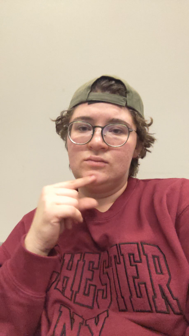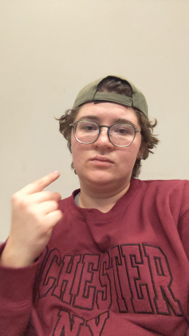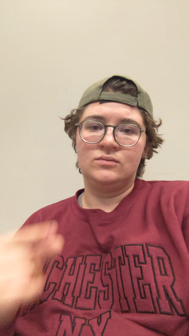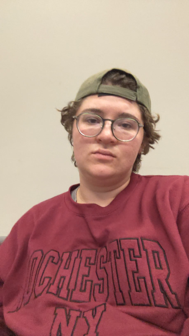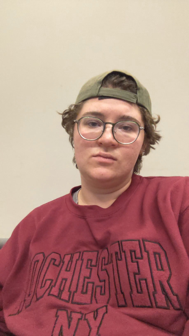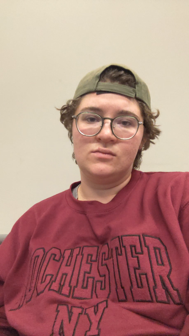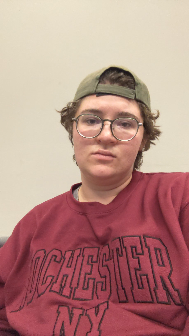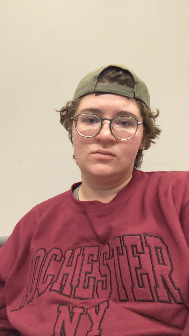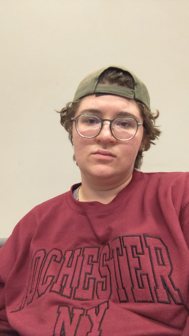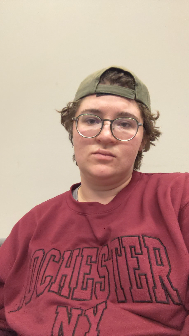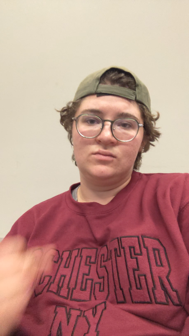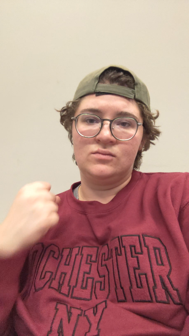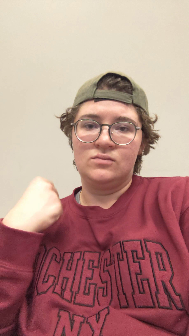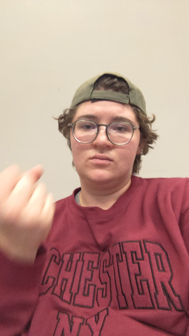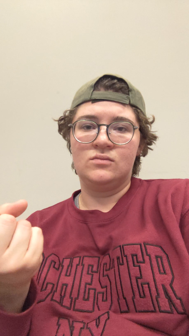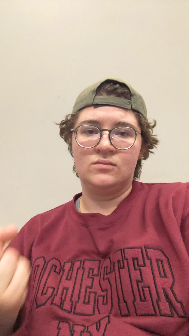drive